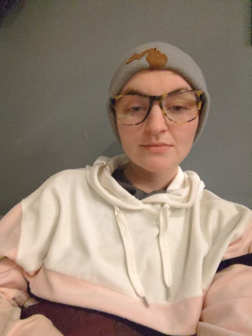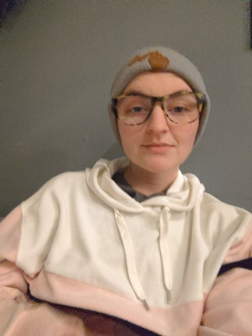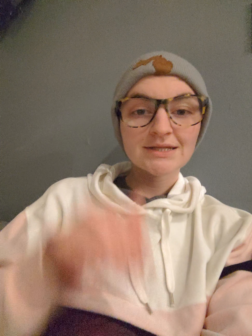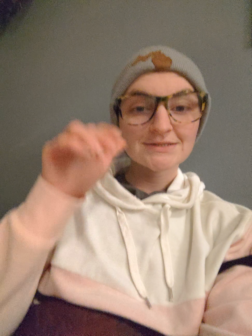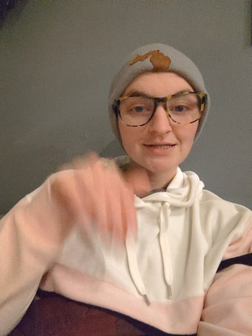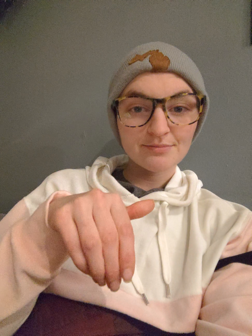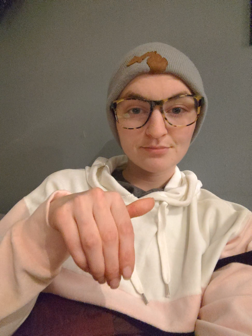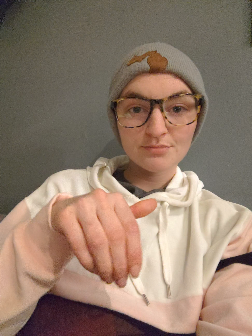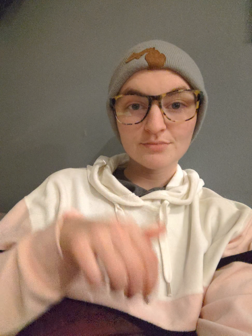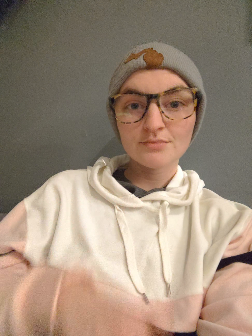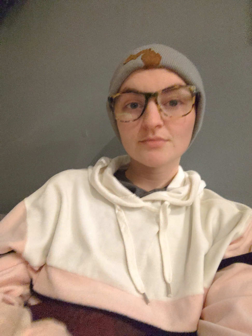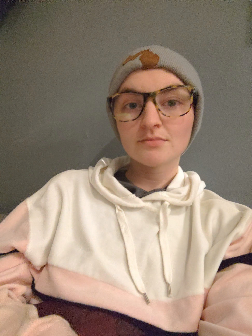night